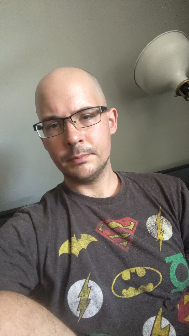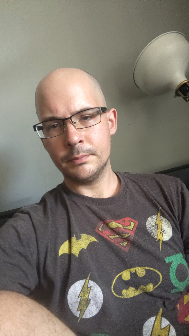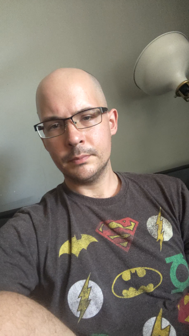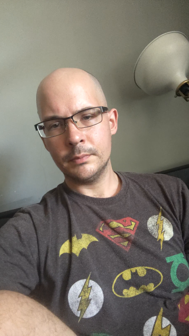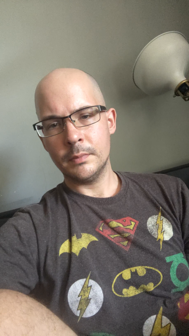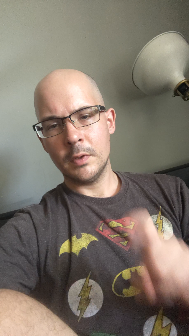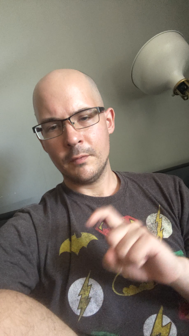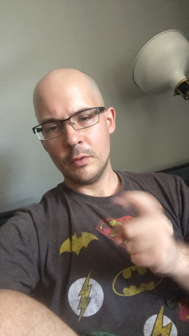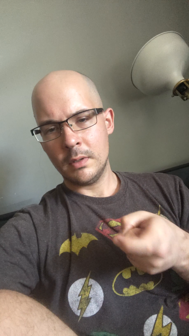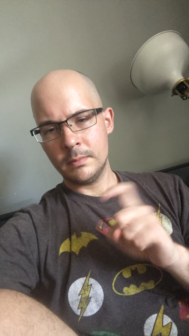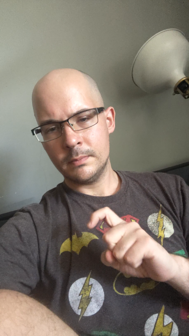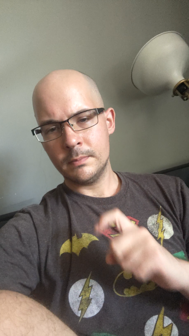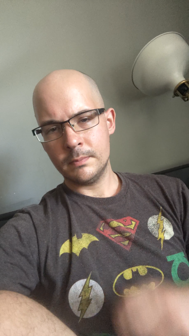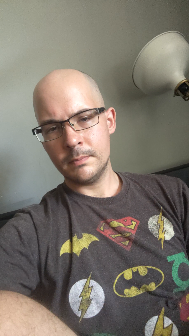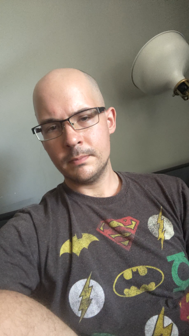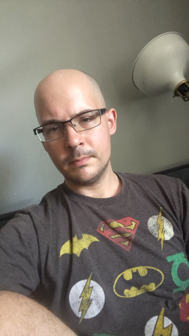friend